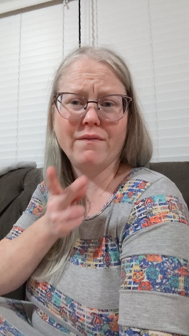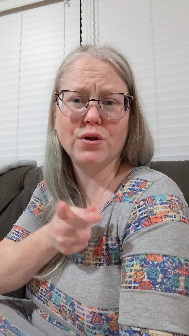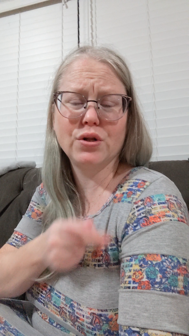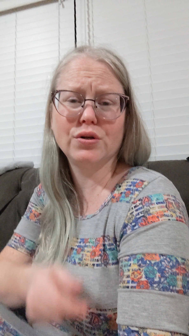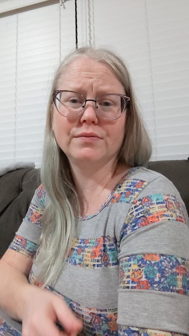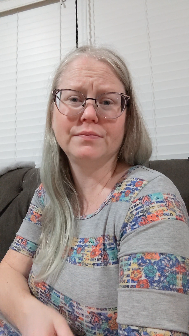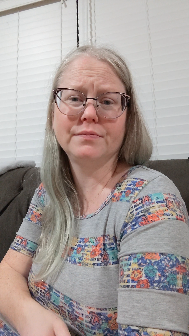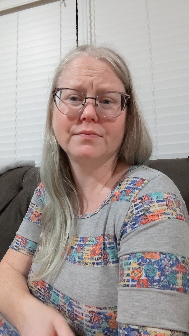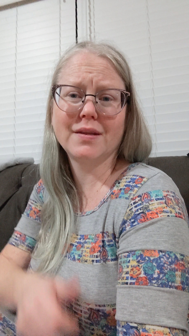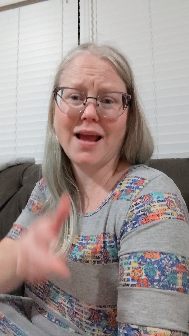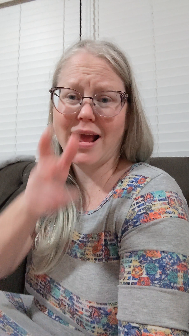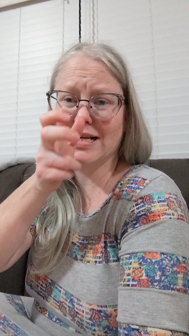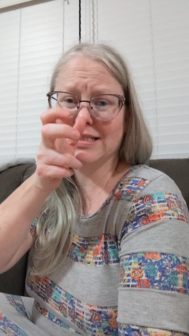ant